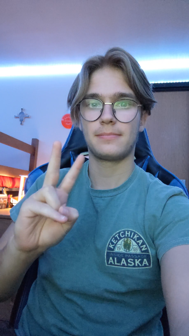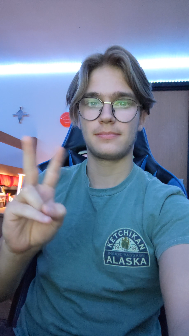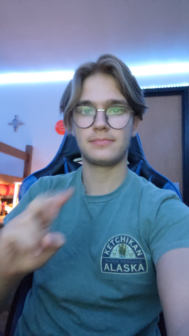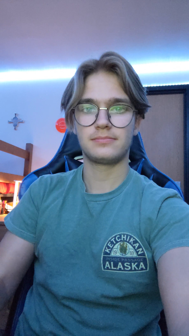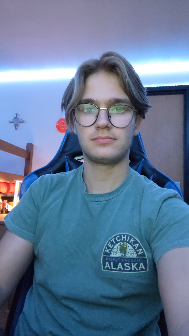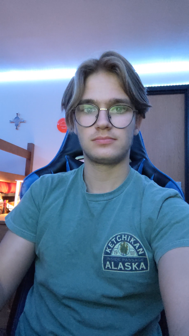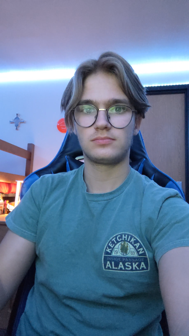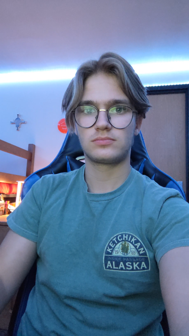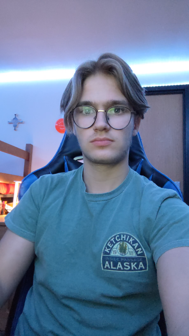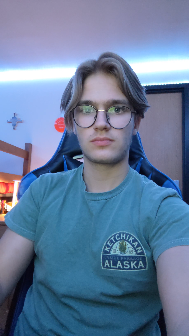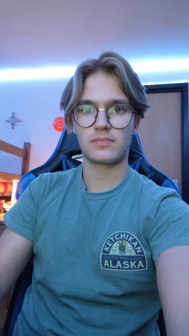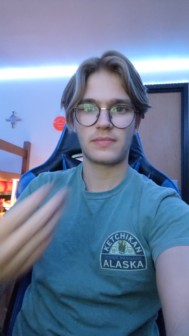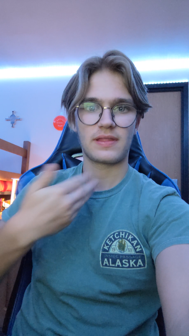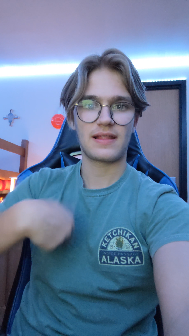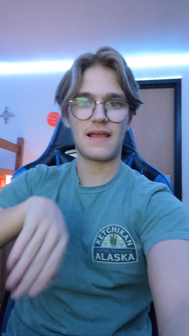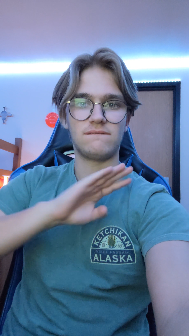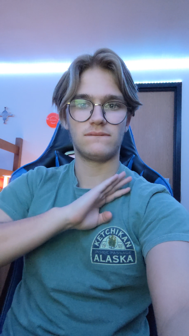scarf